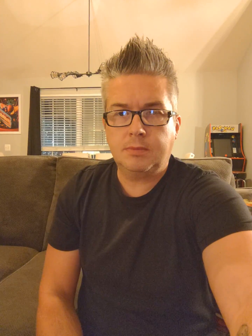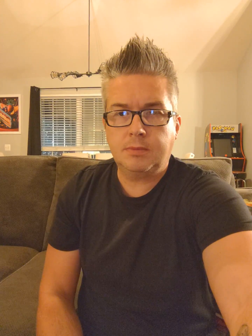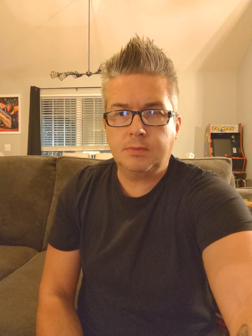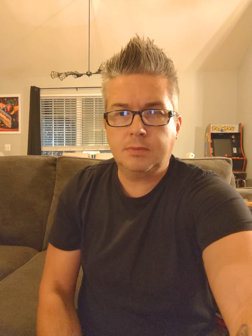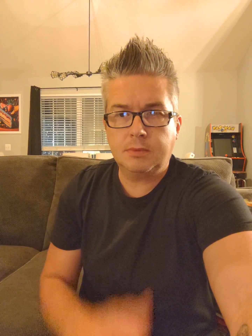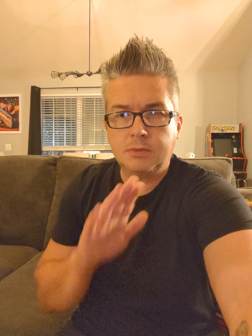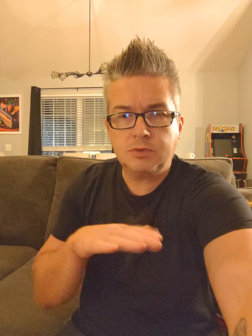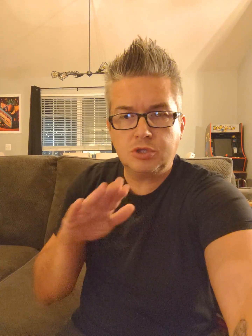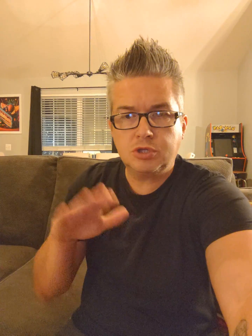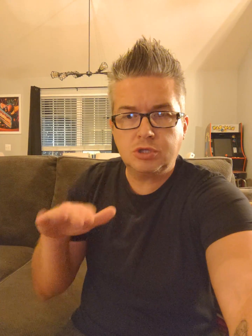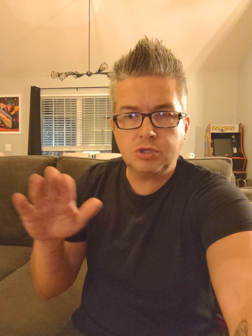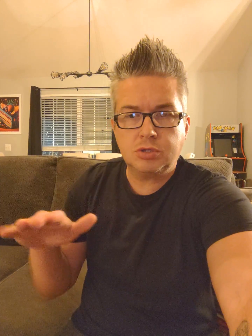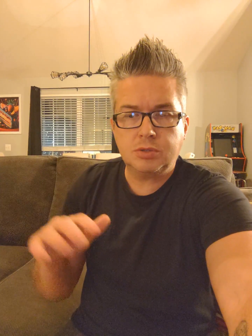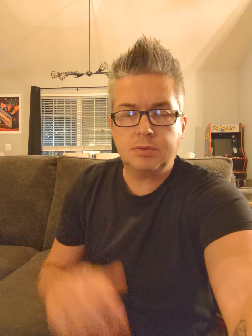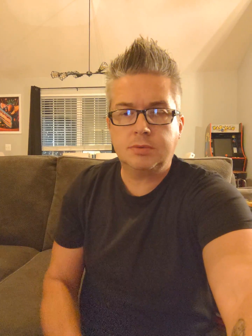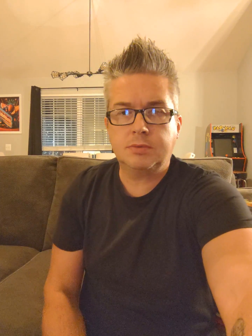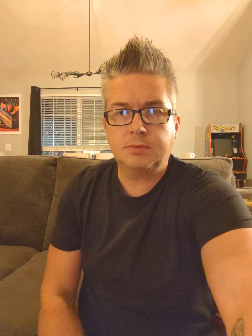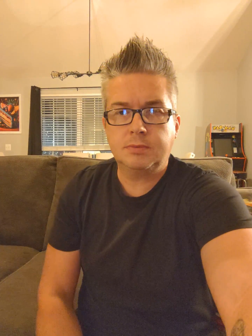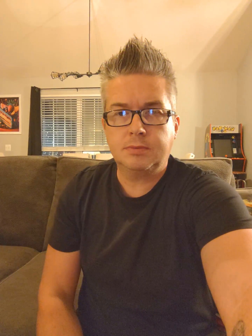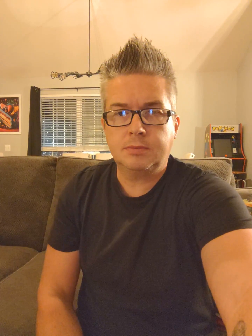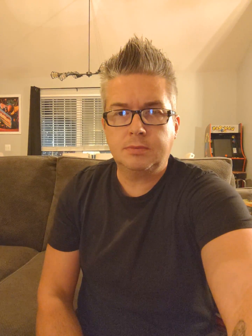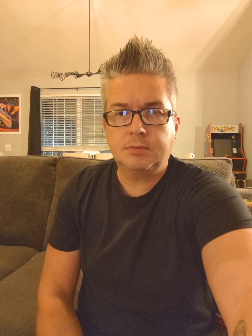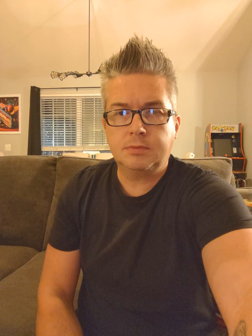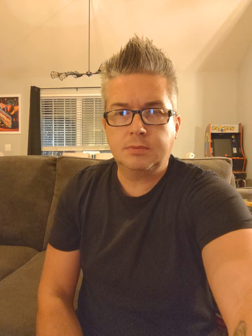children